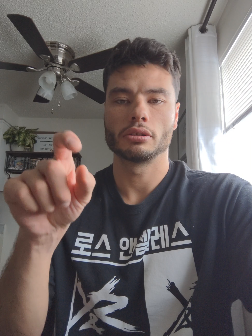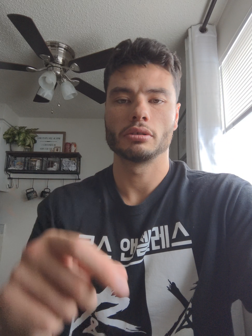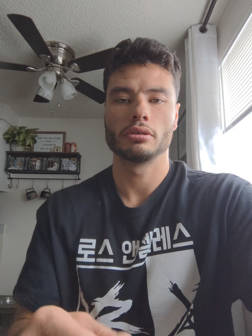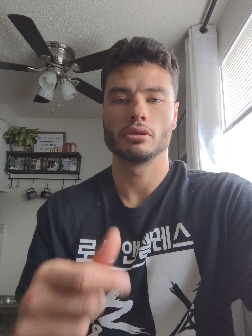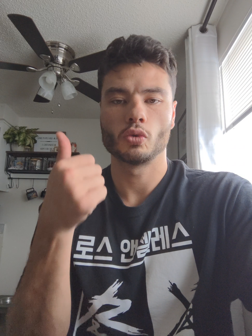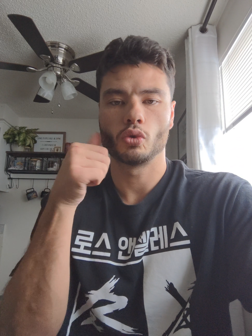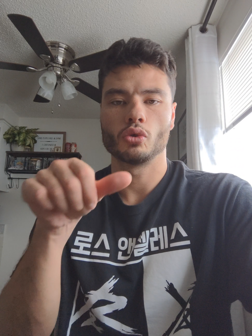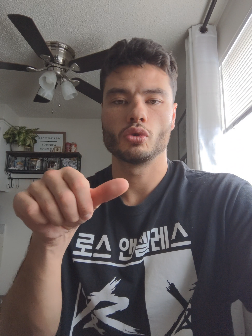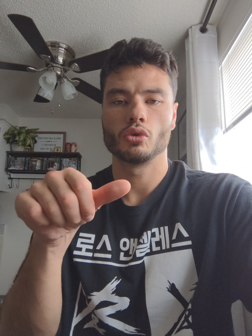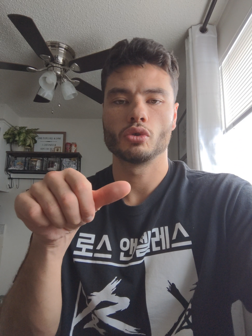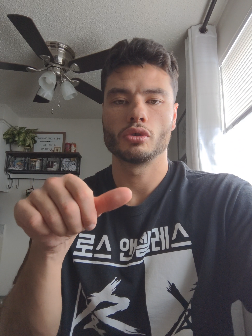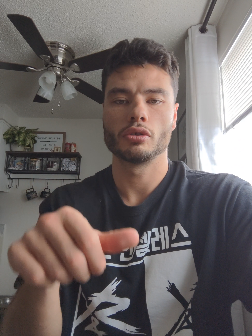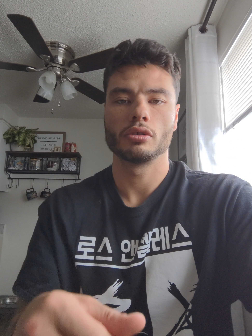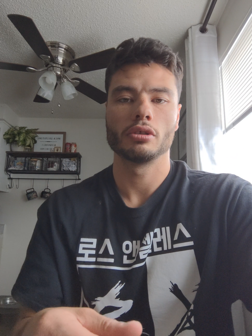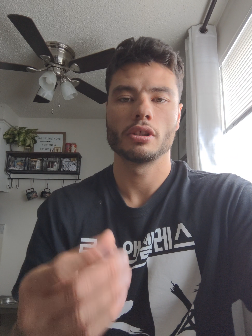girl